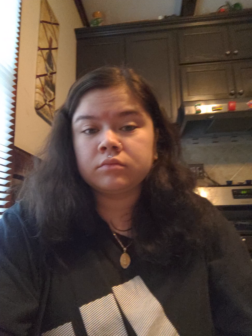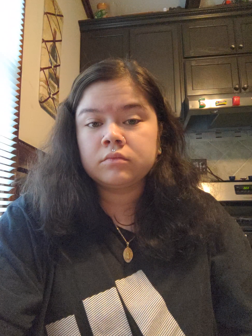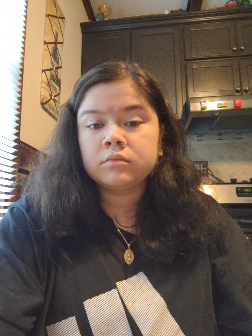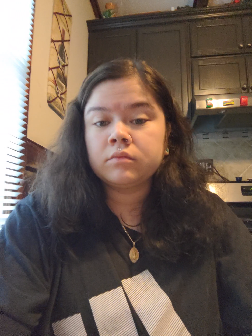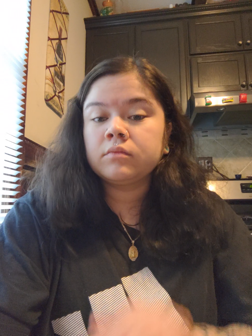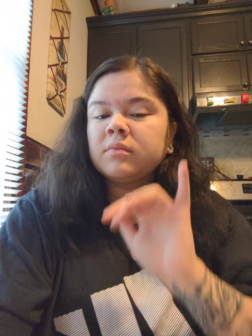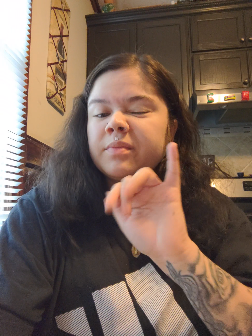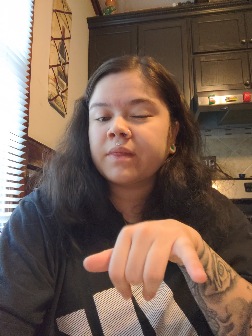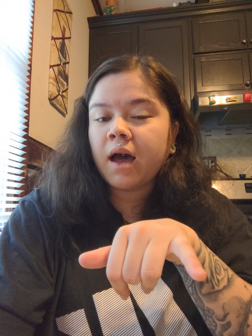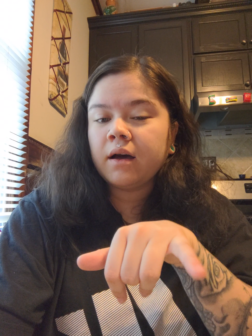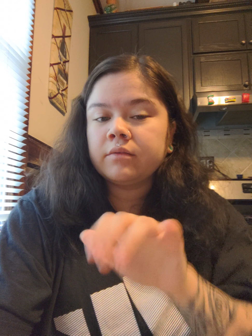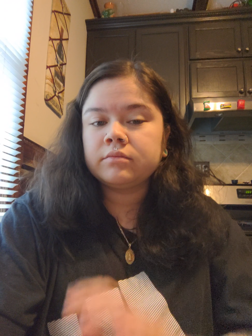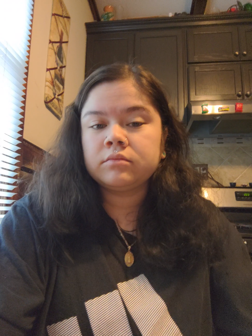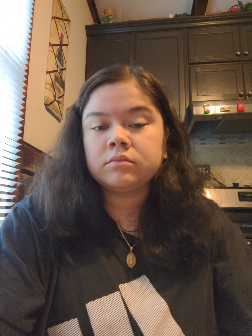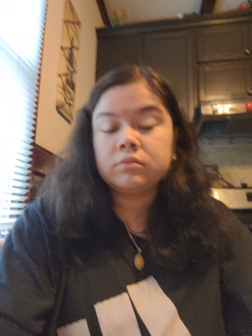that